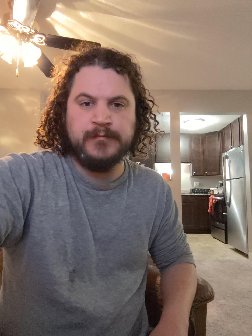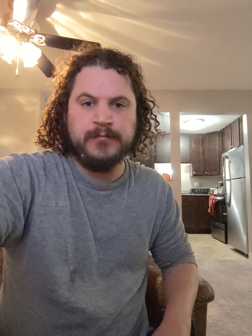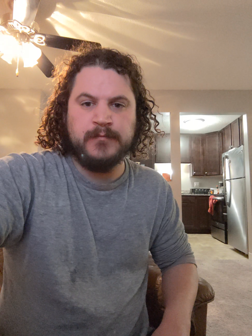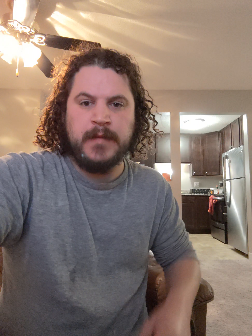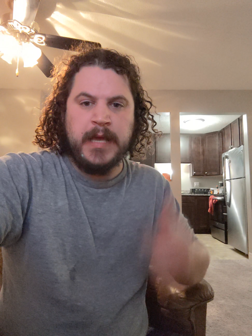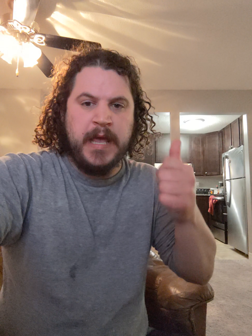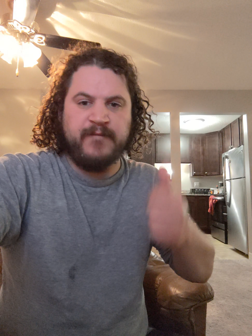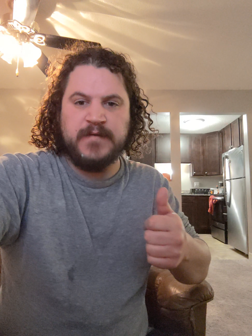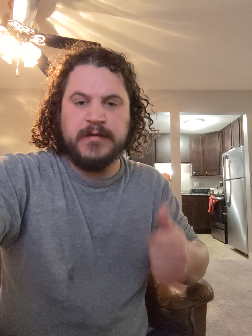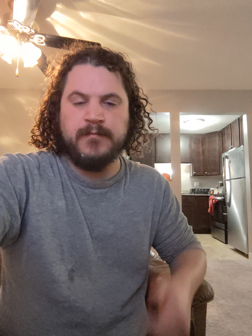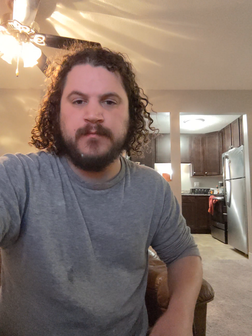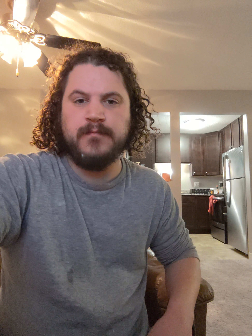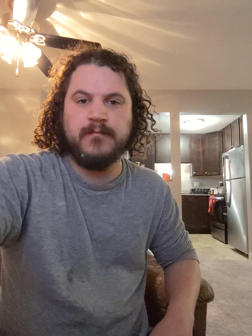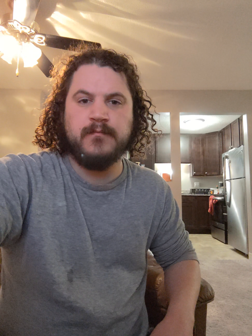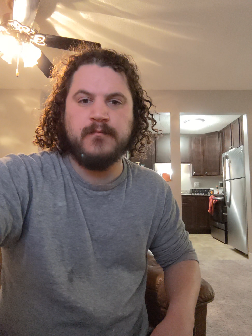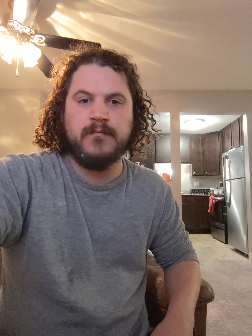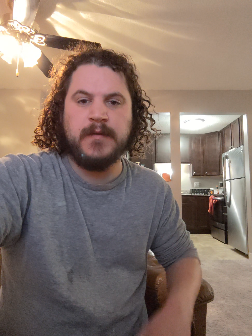every